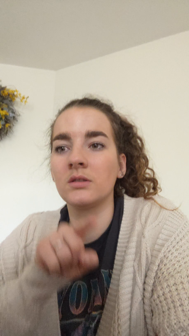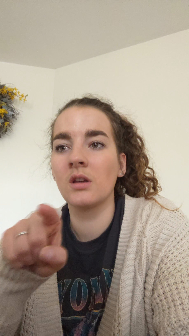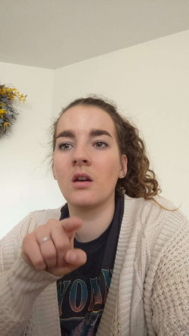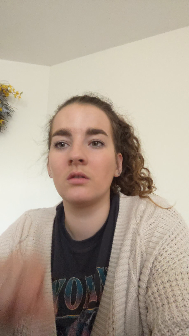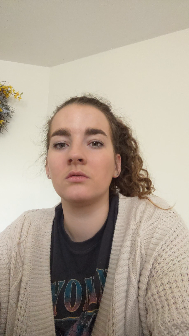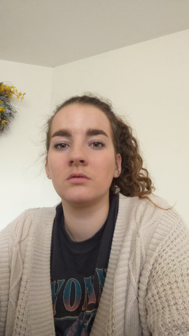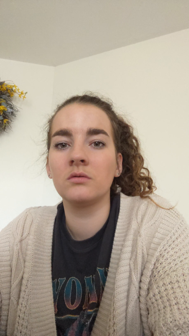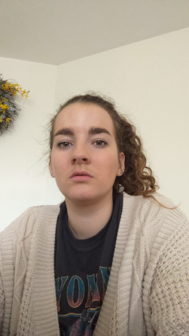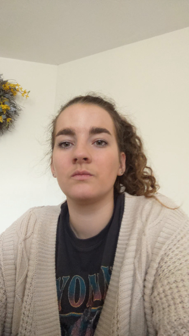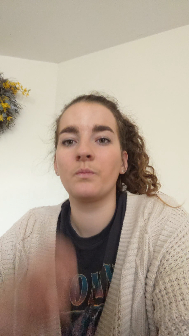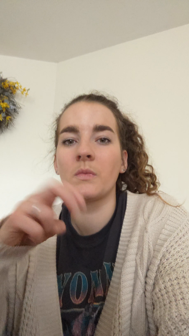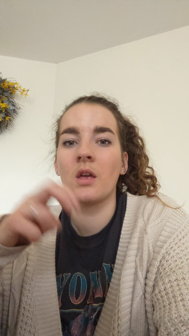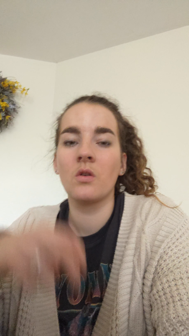potato